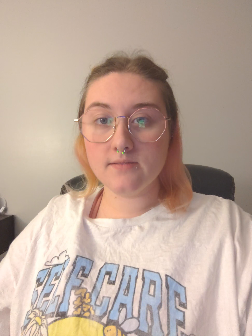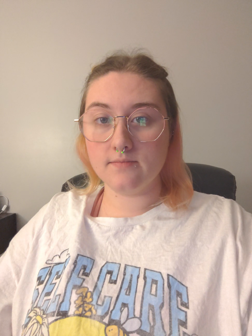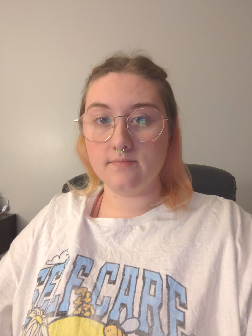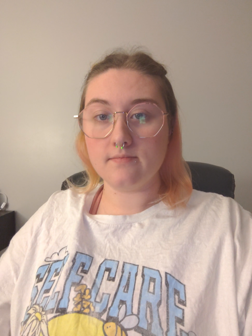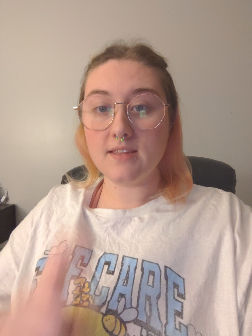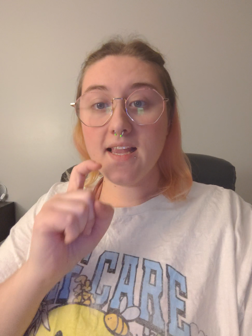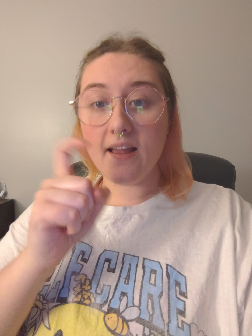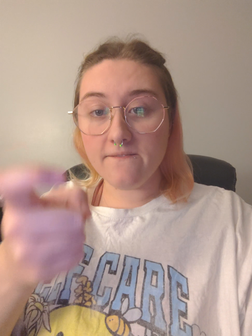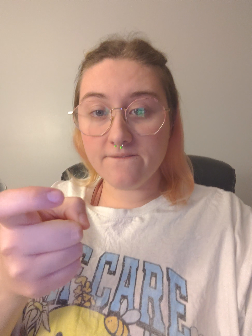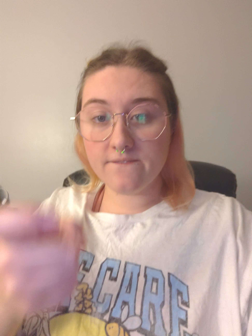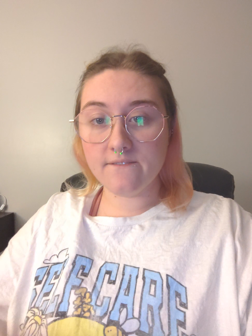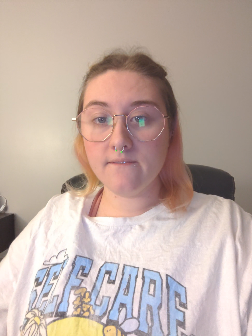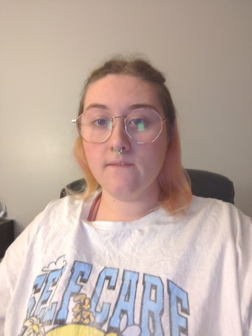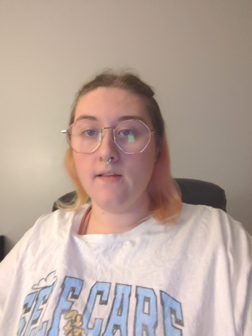gift